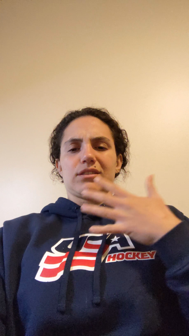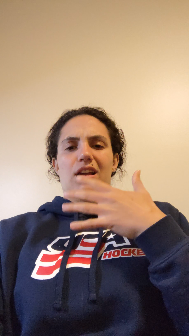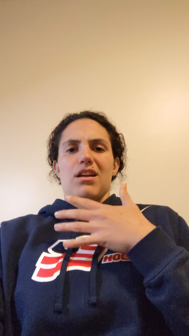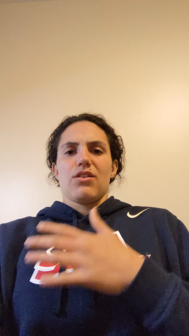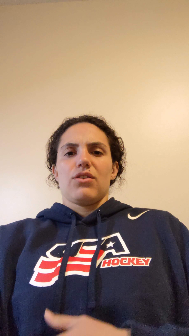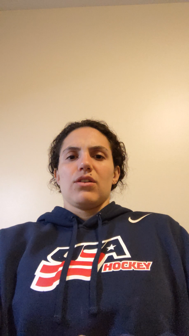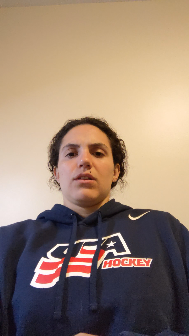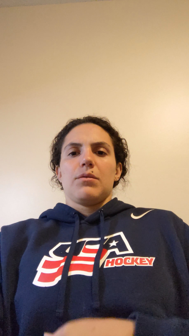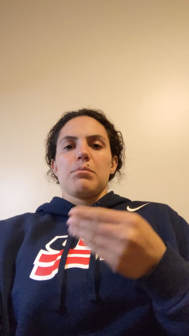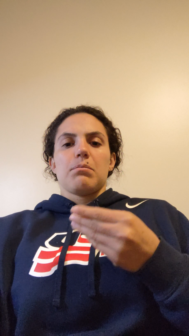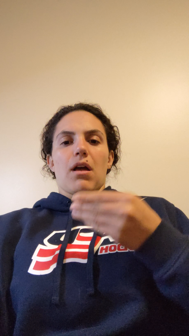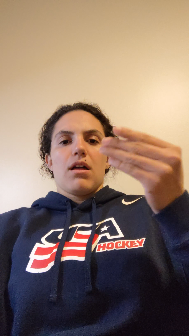buy